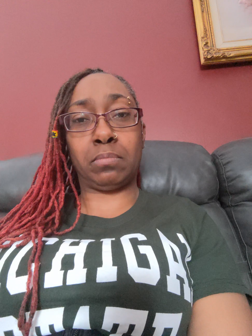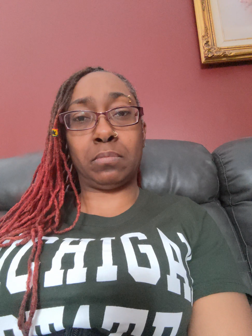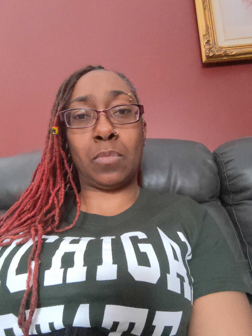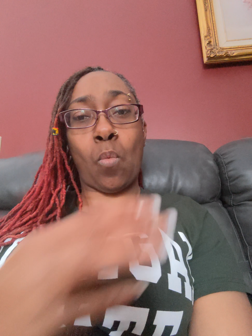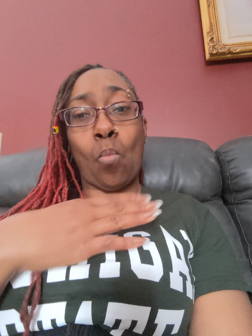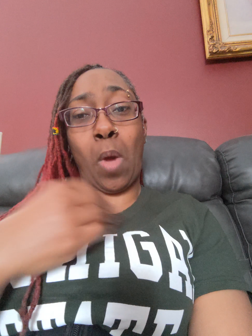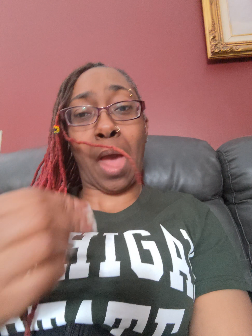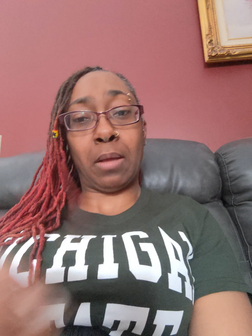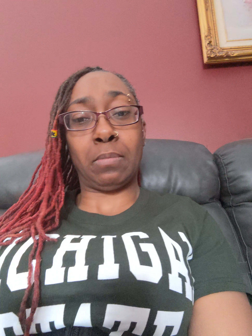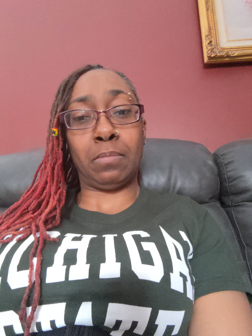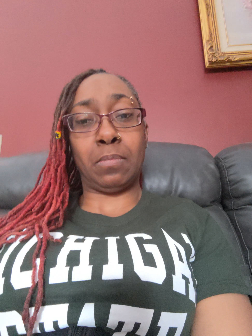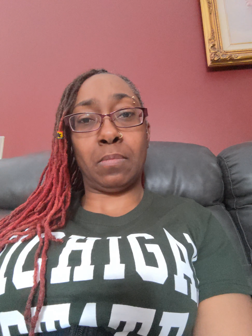white